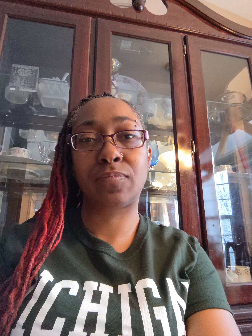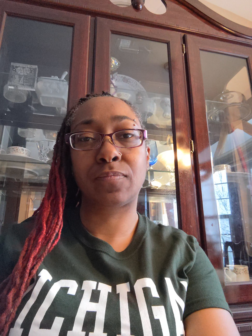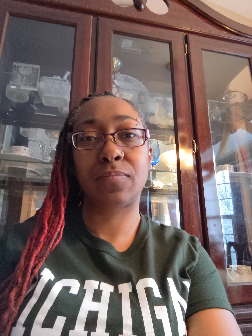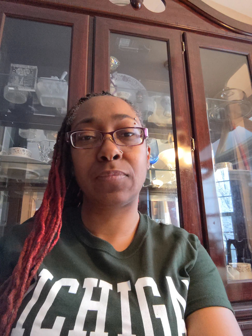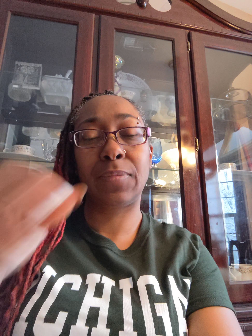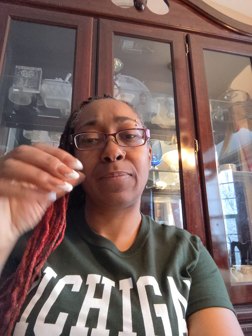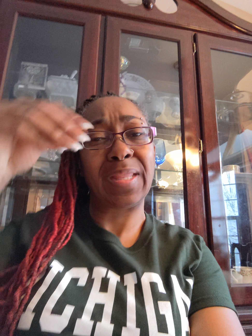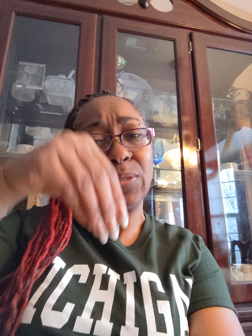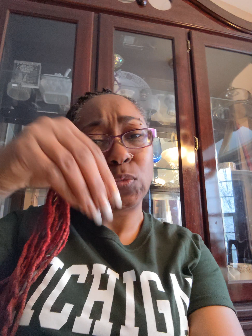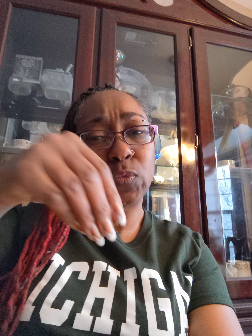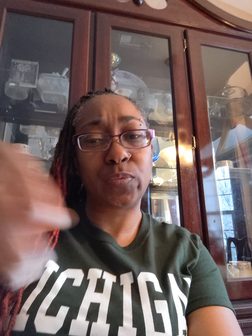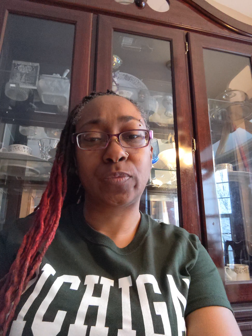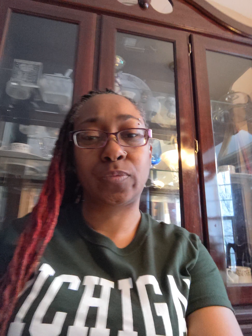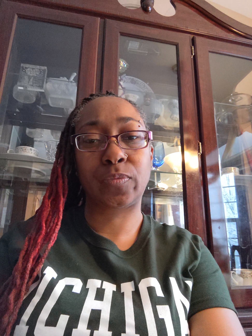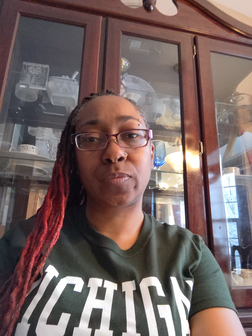into